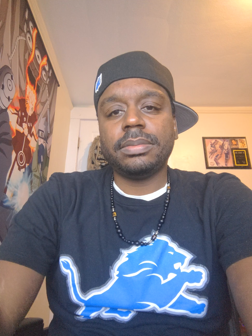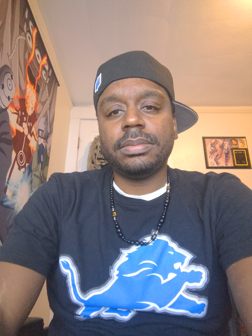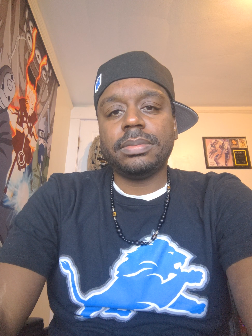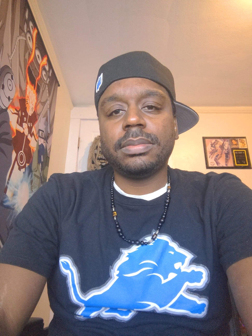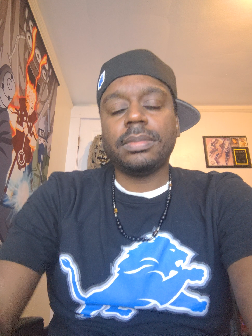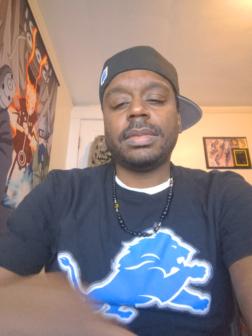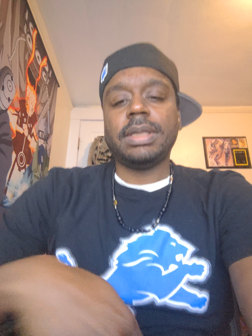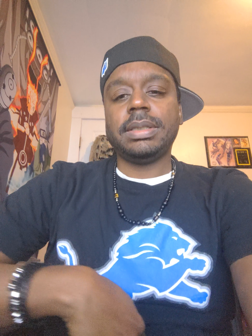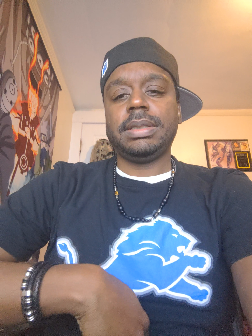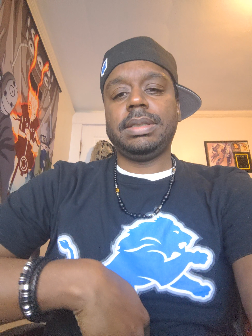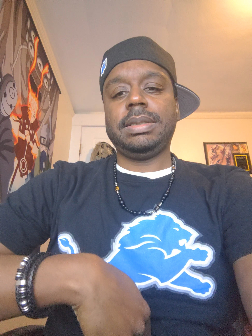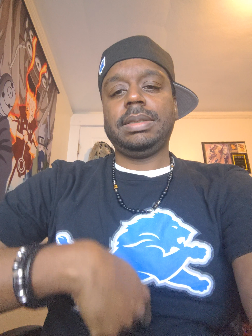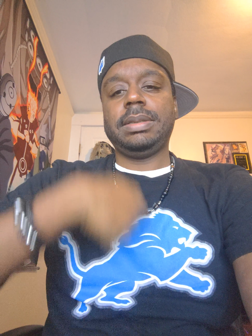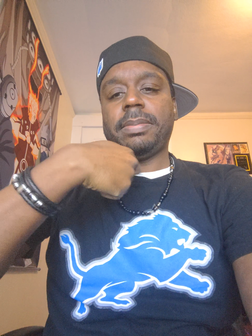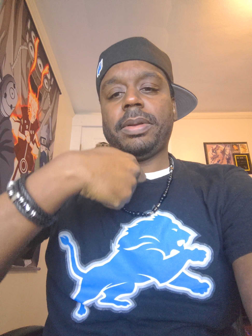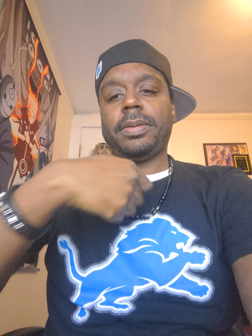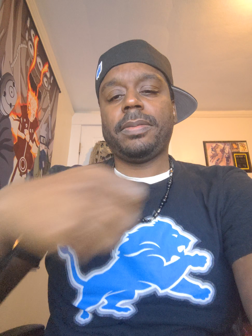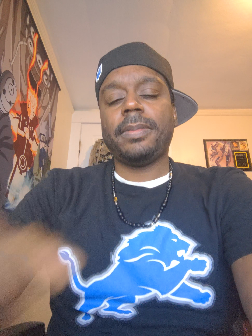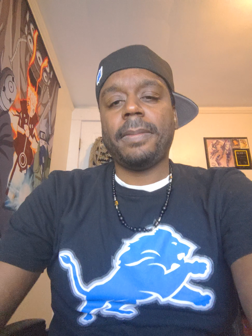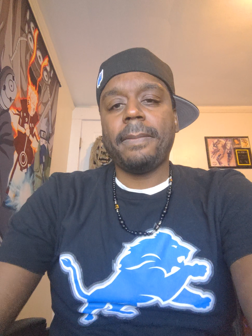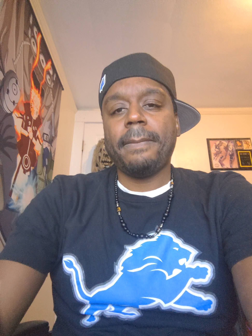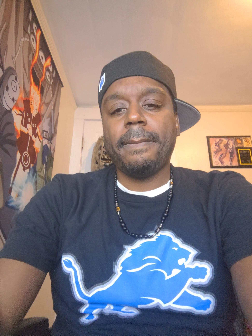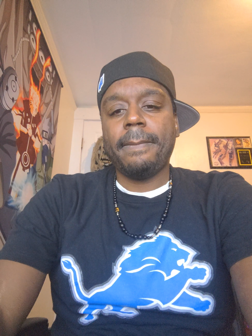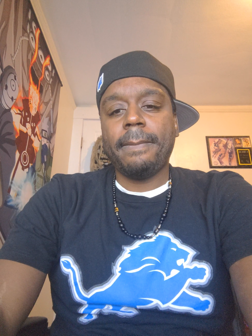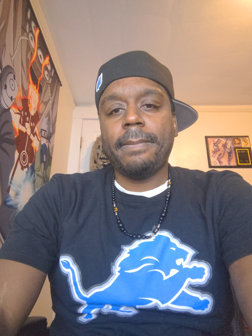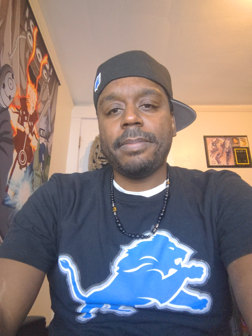zipper